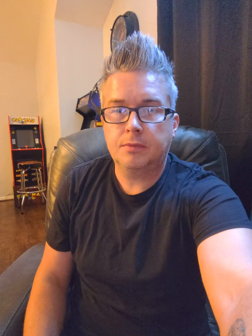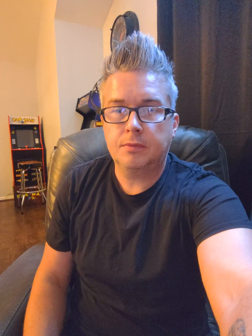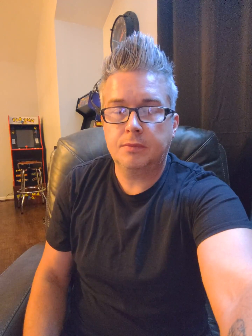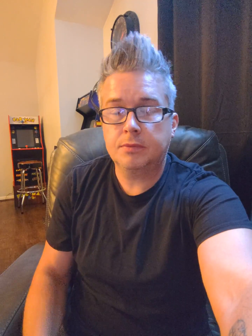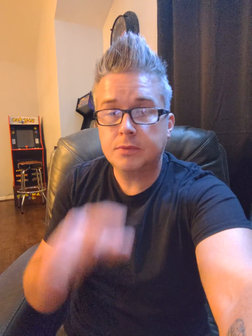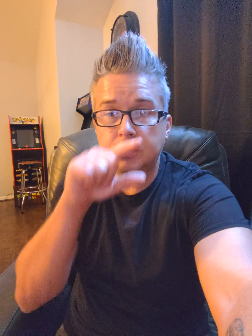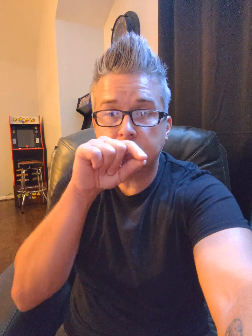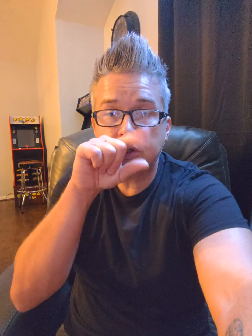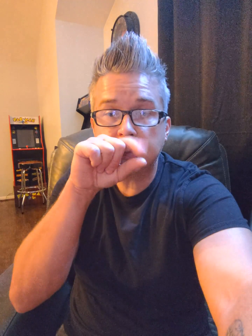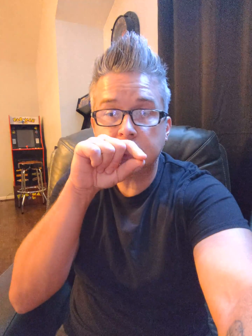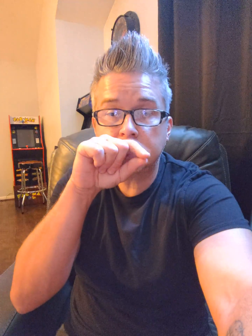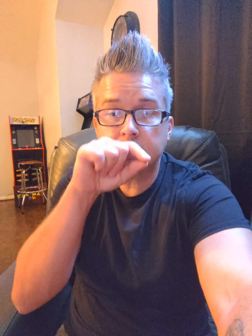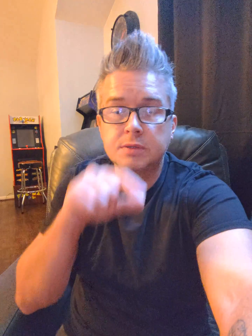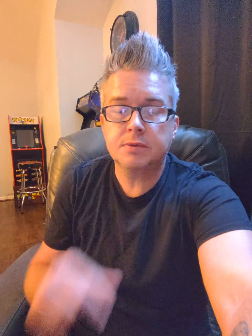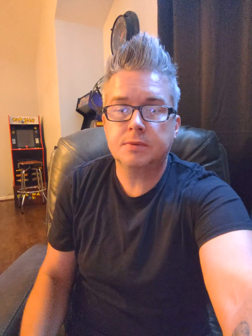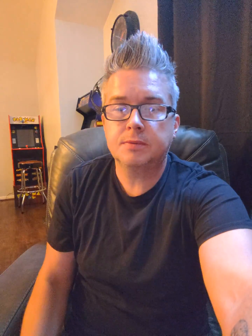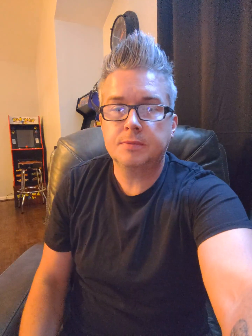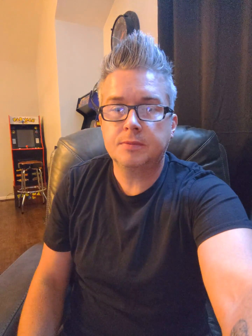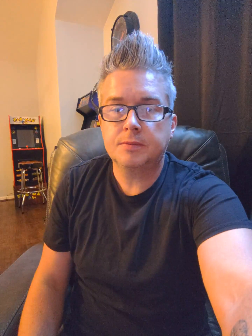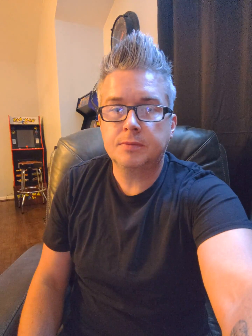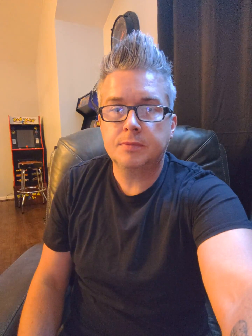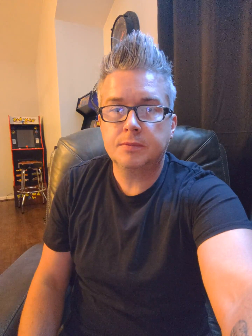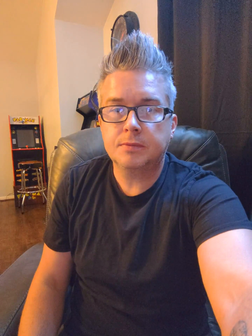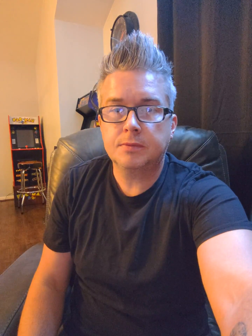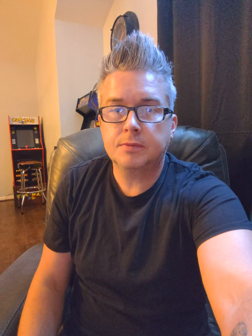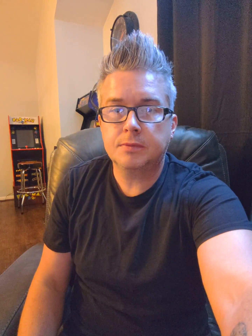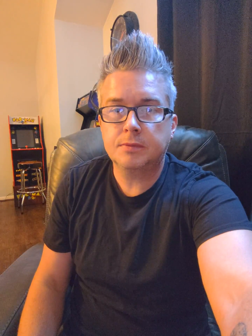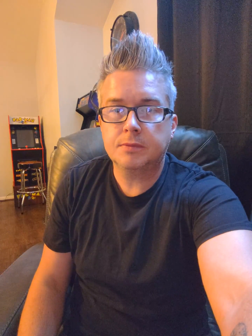chicken